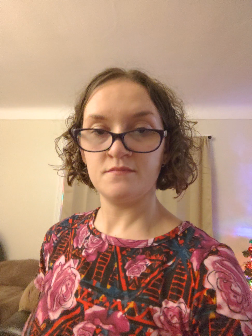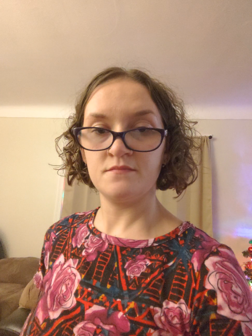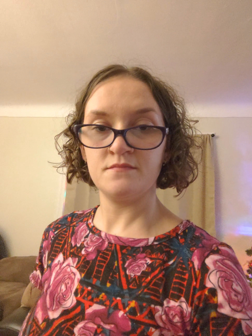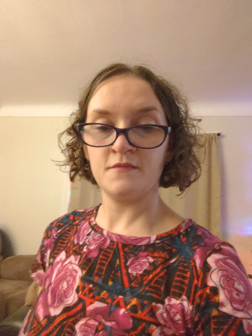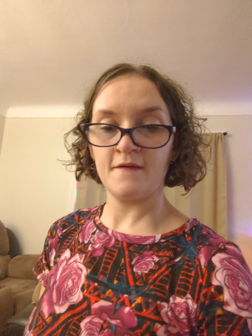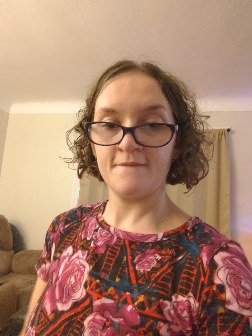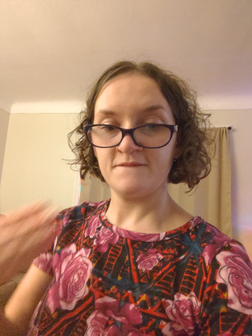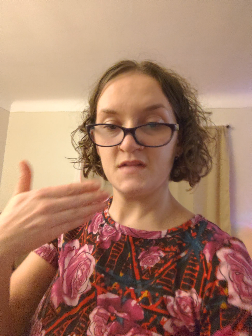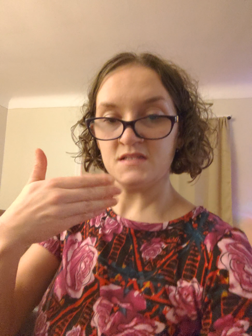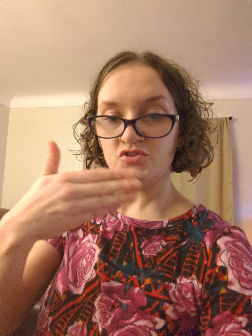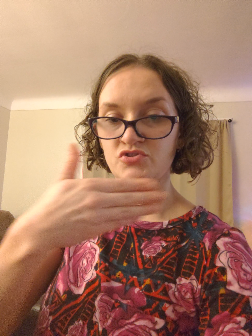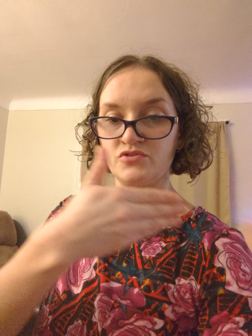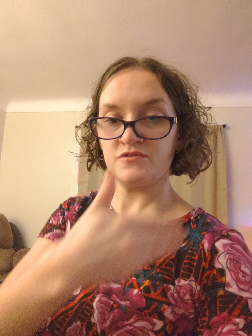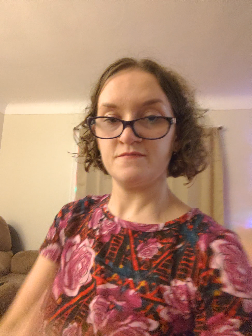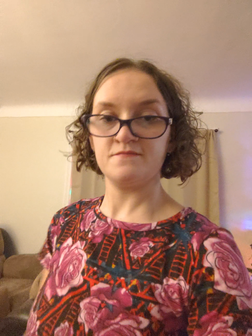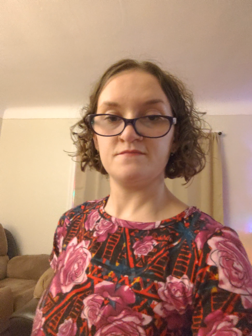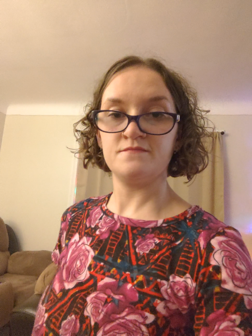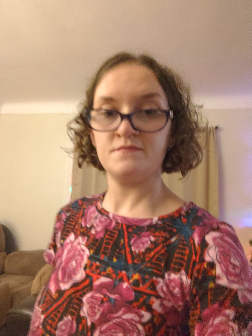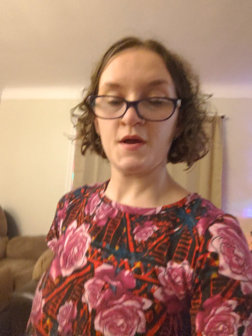fish